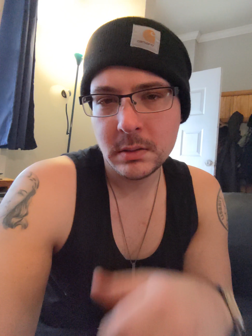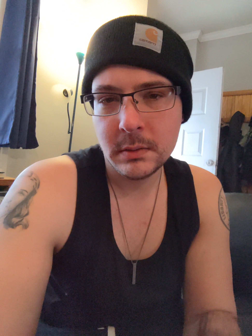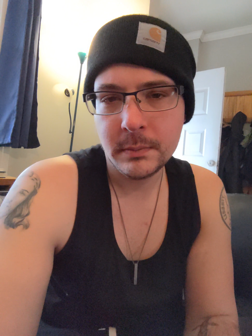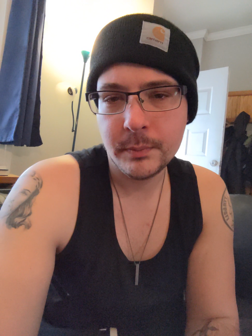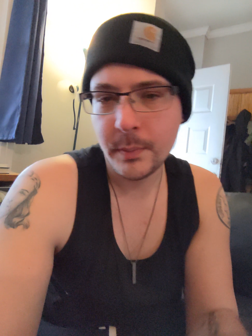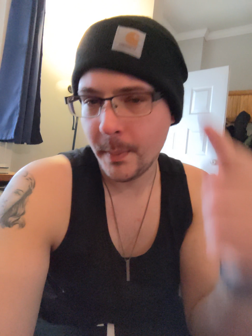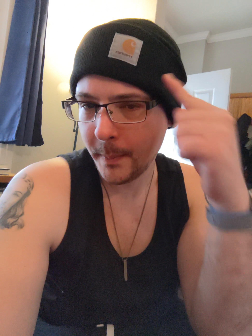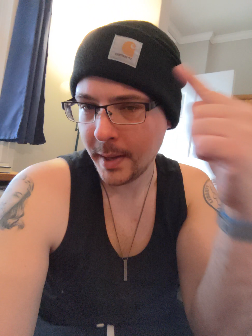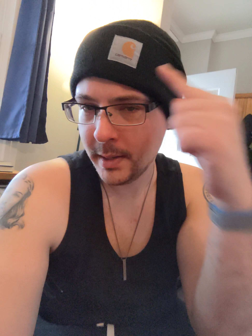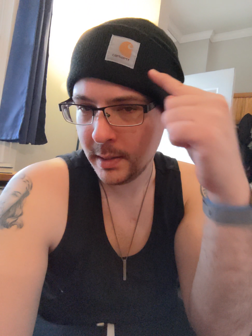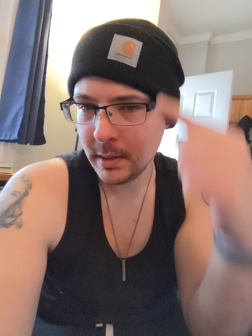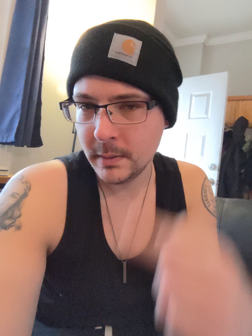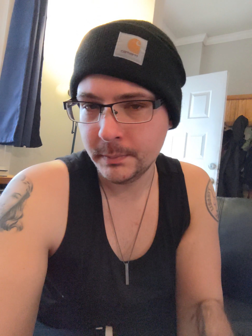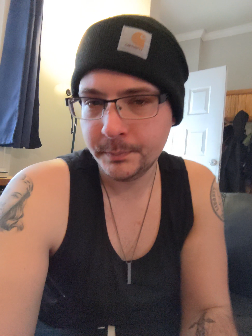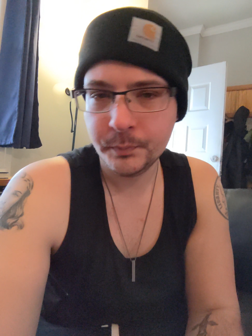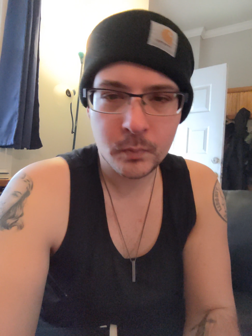penny